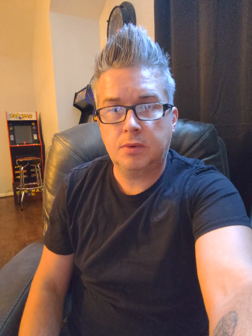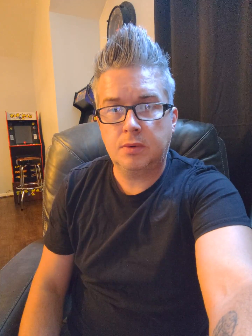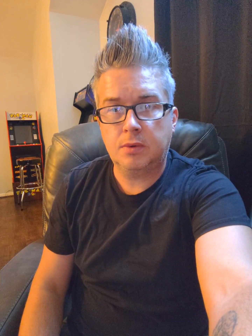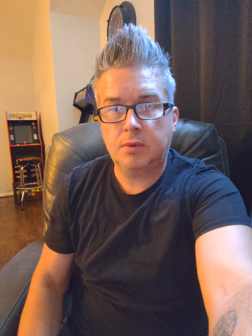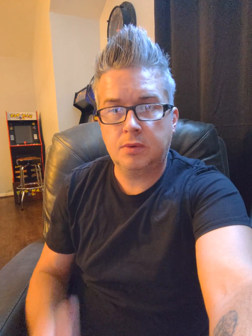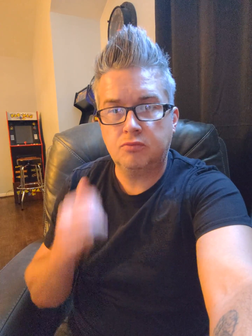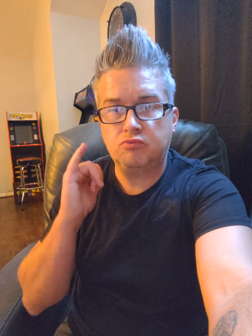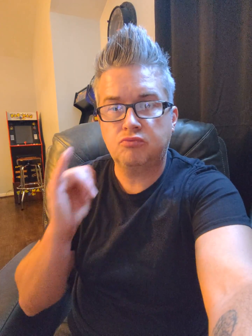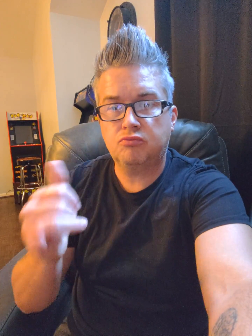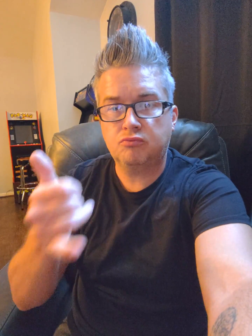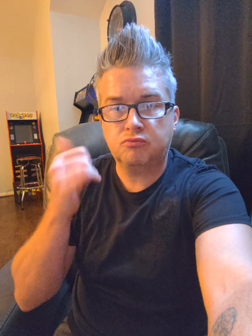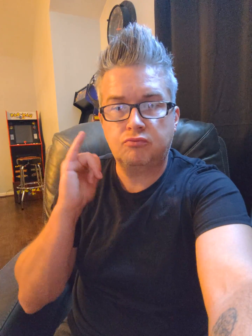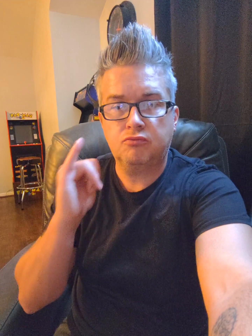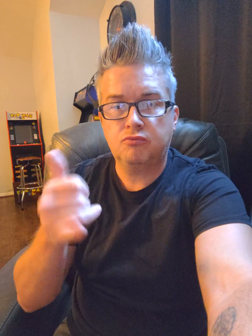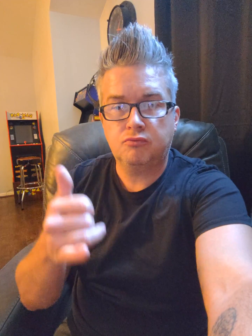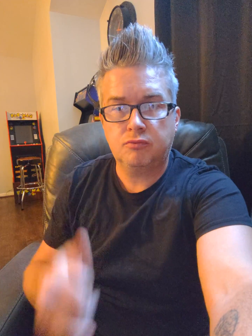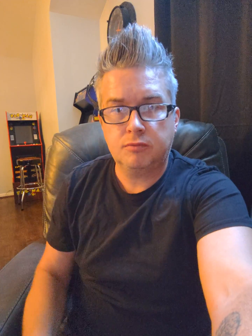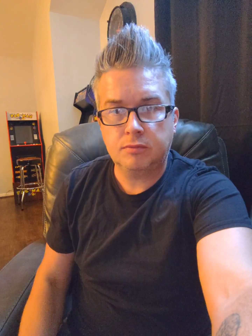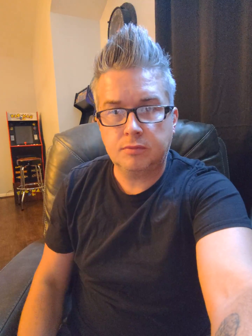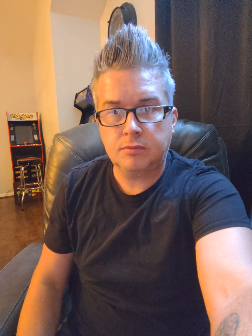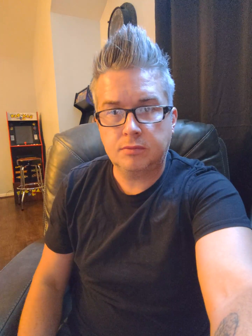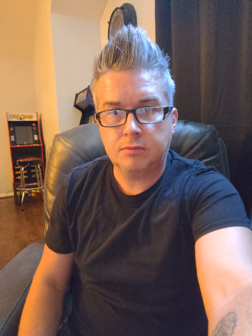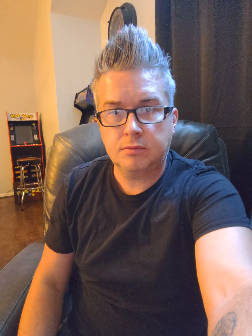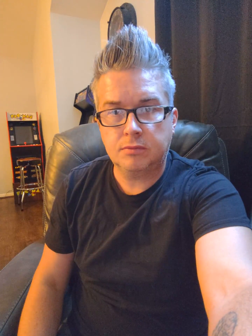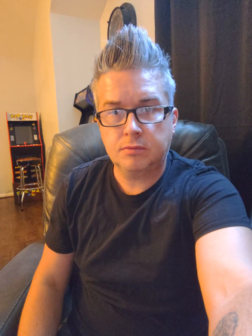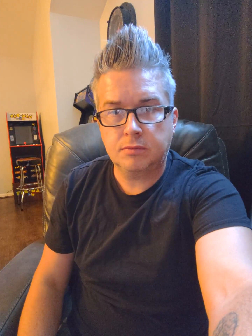rocking chair